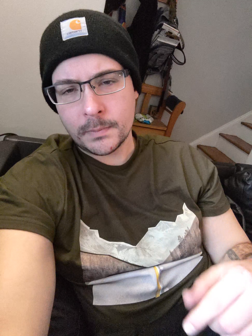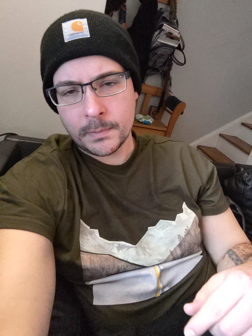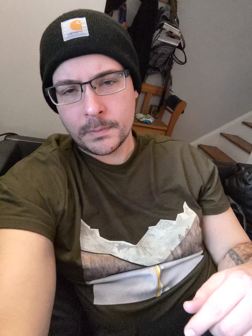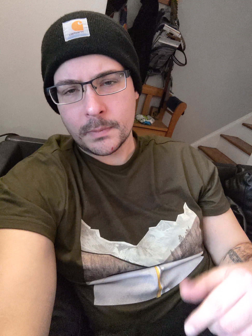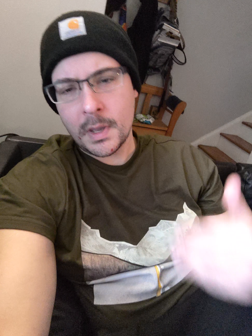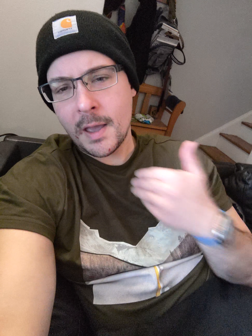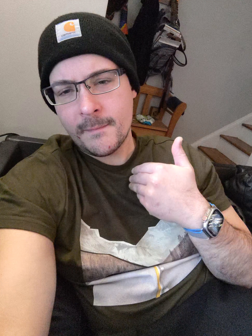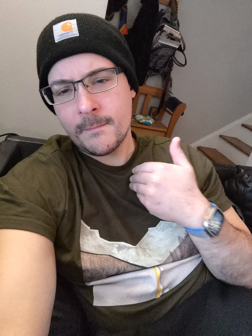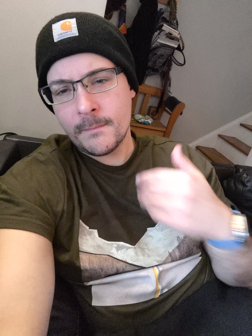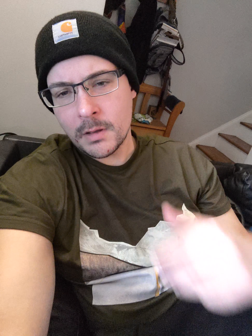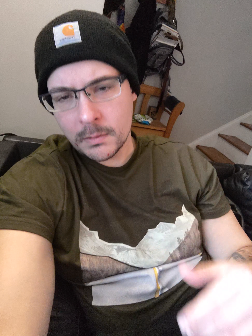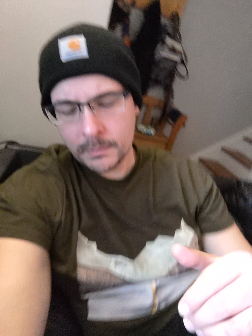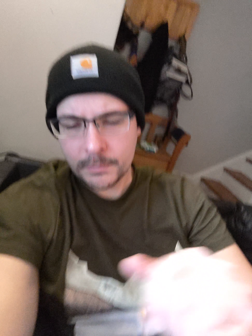have